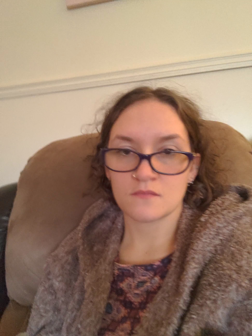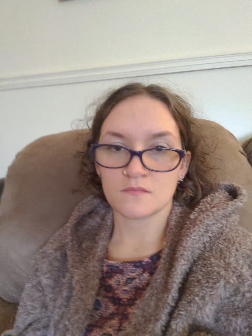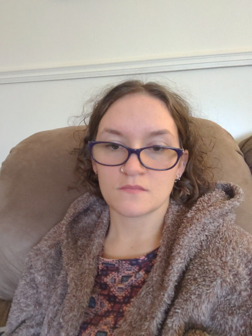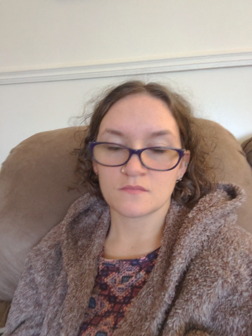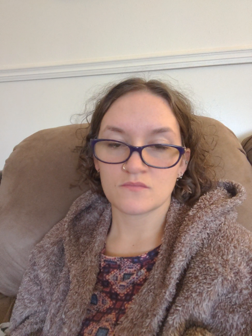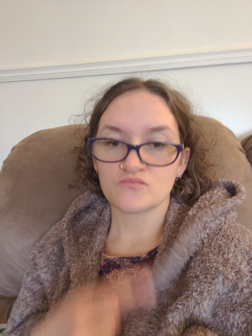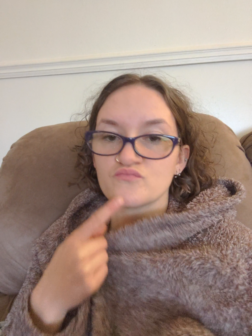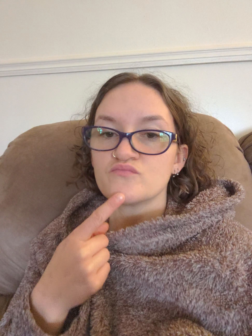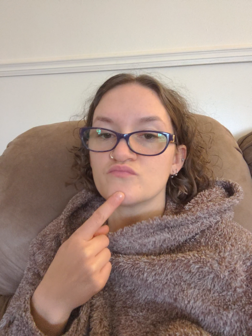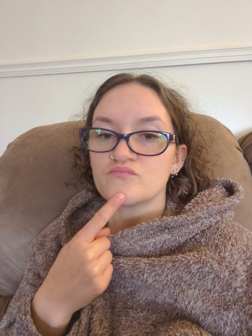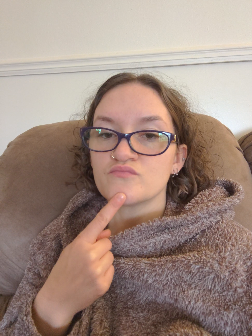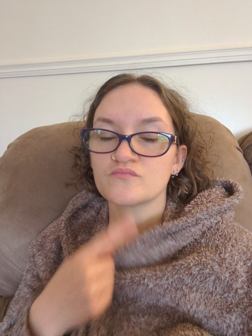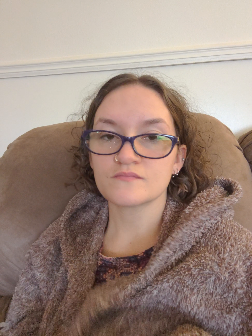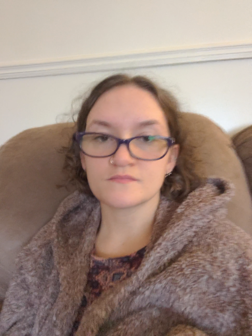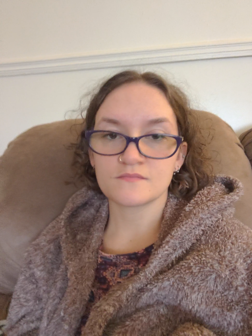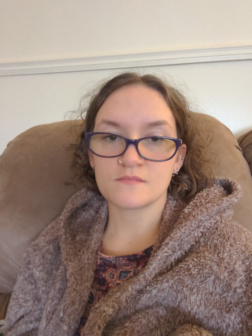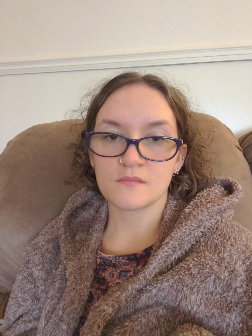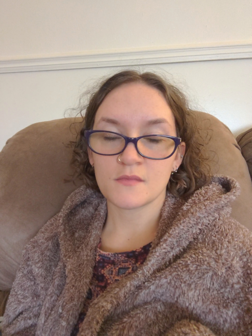chin